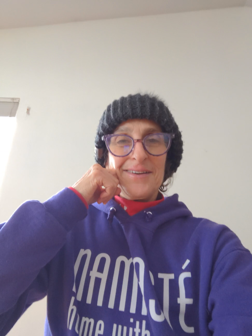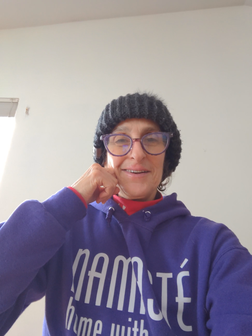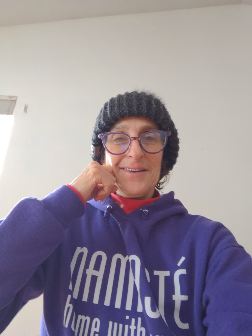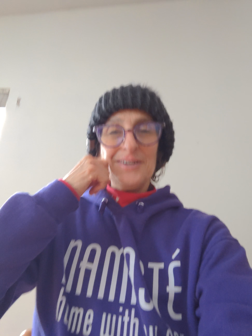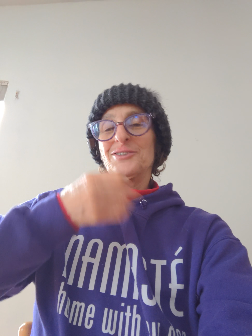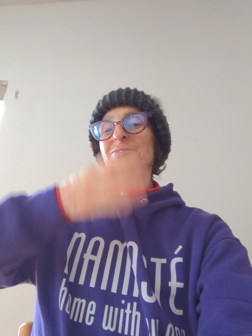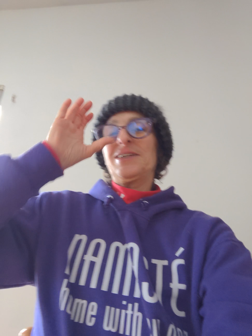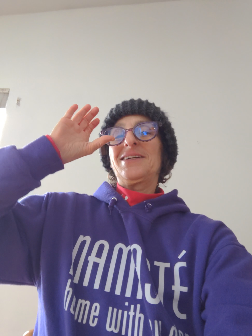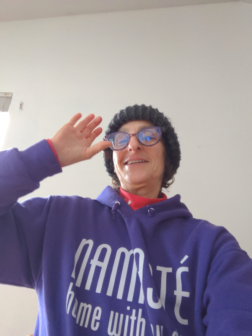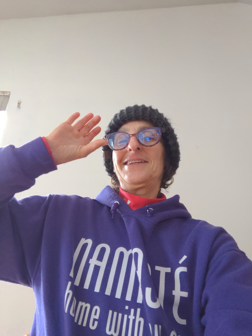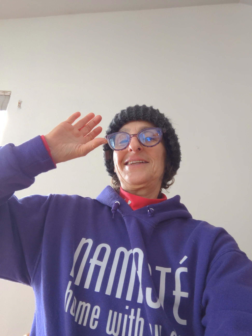drink